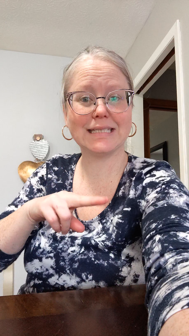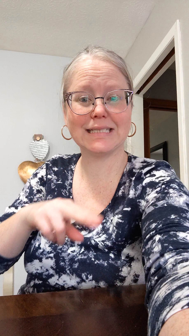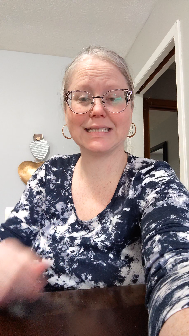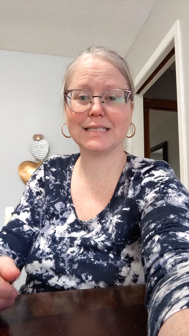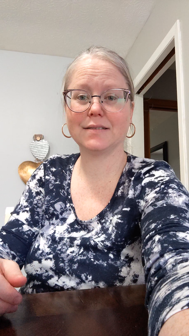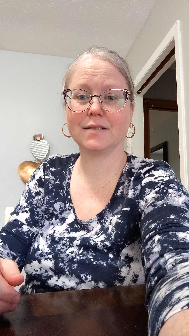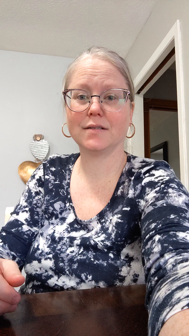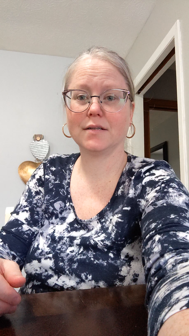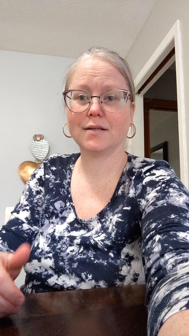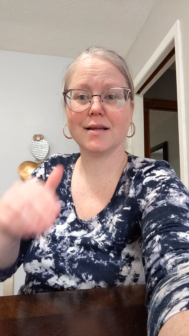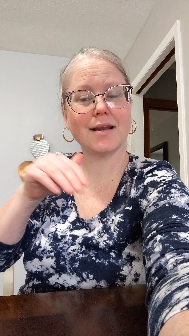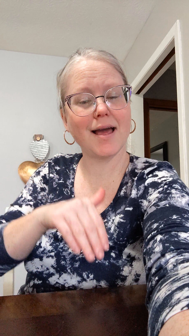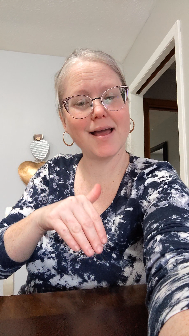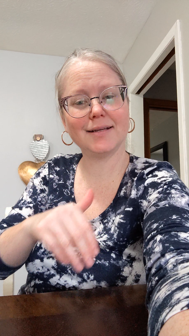night night